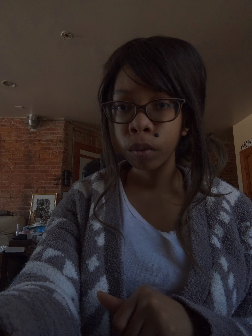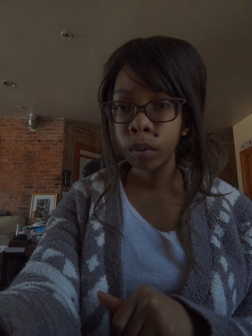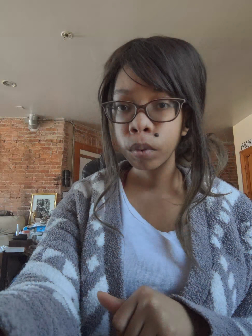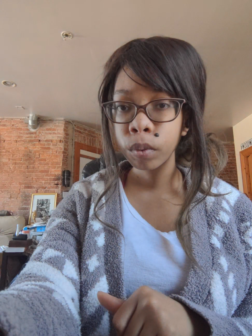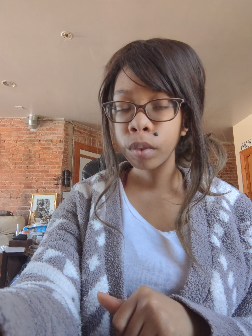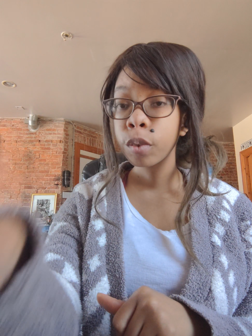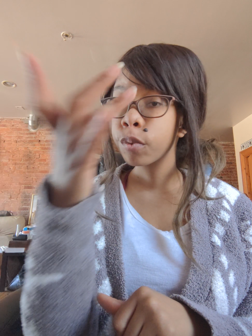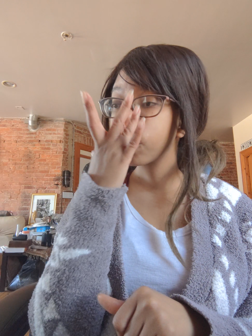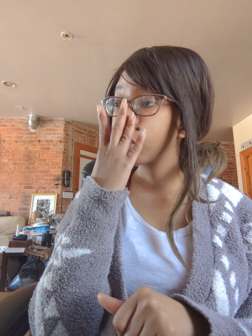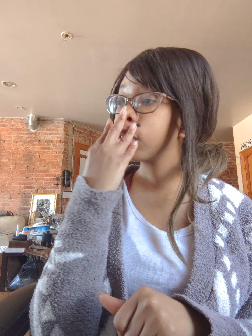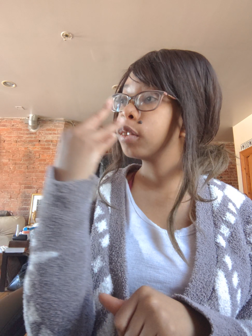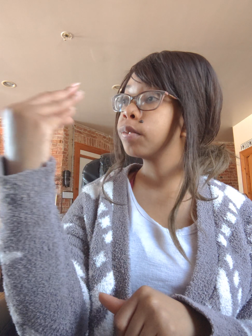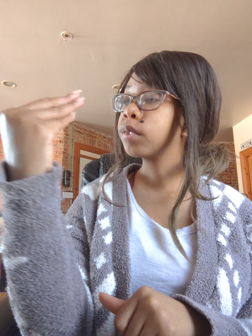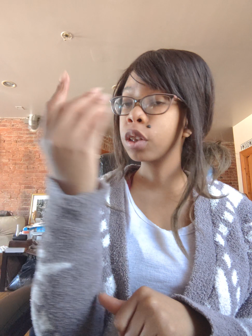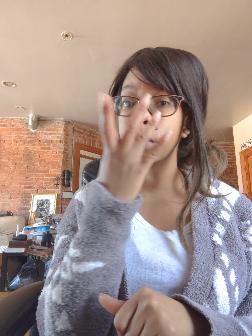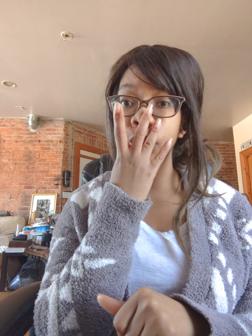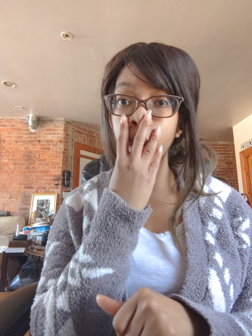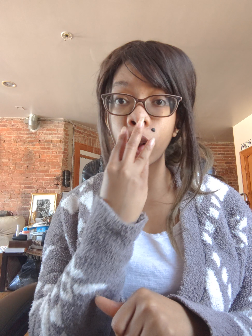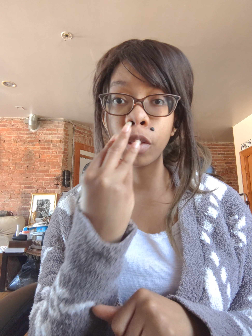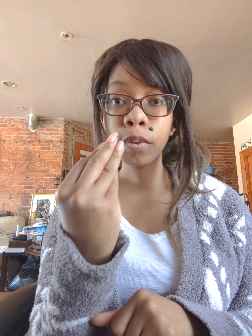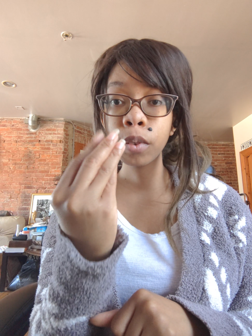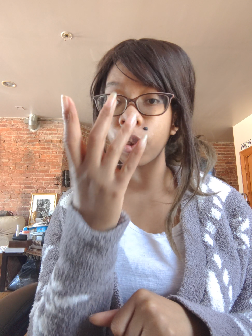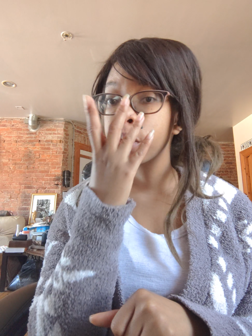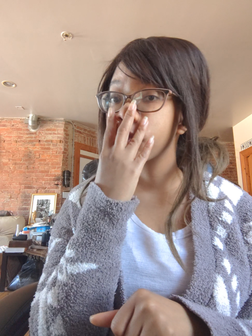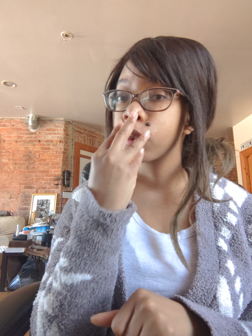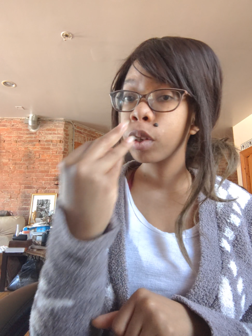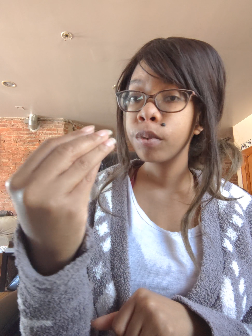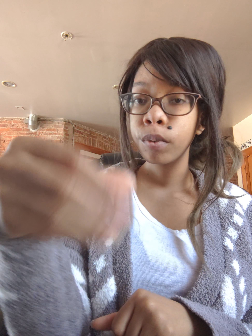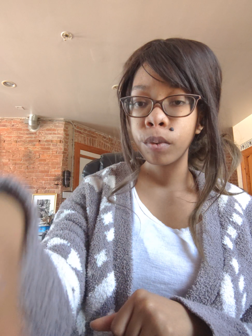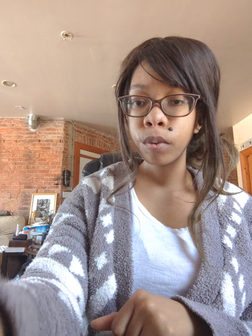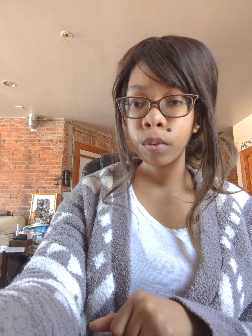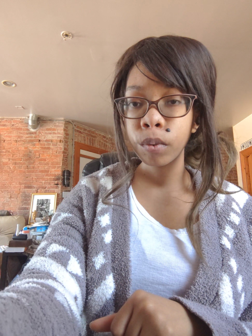wolf